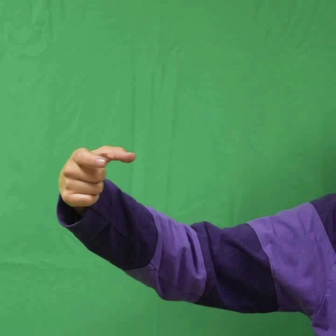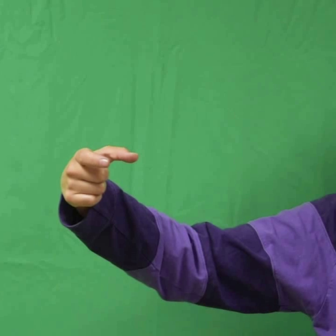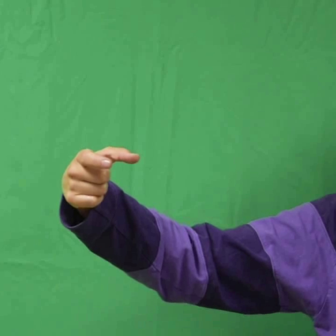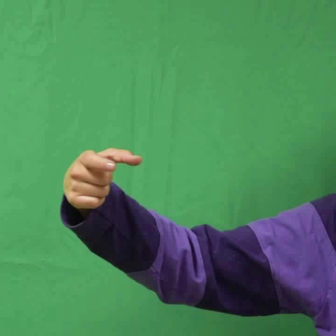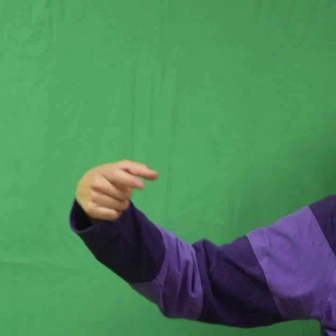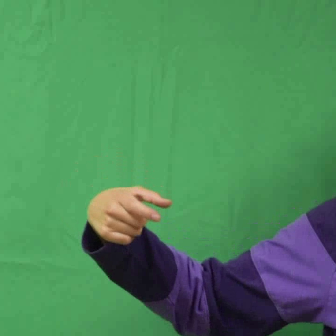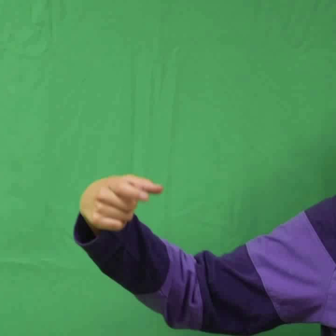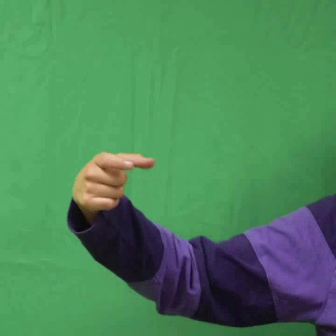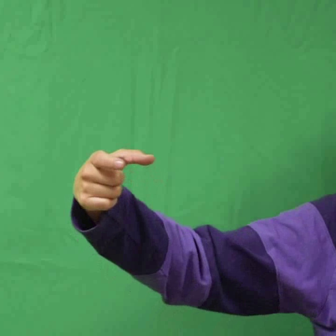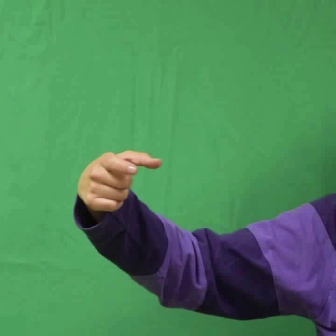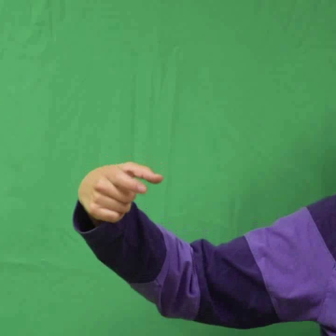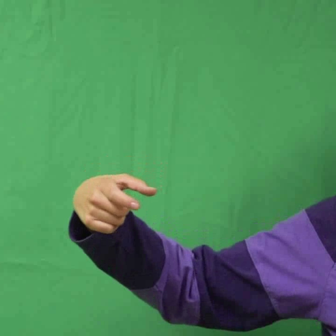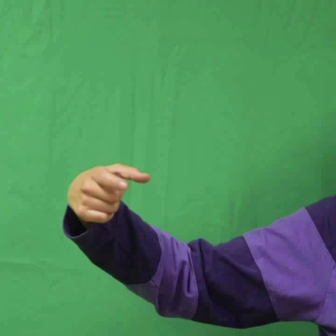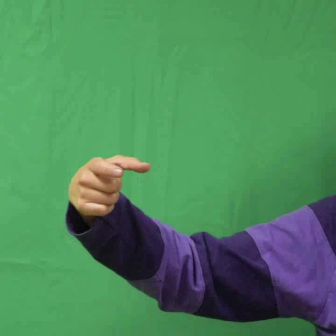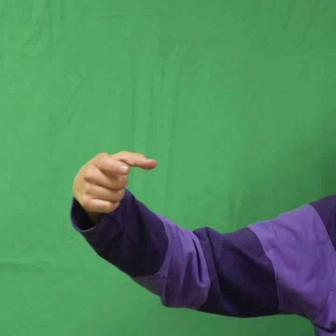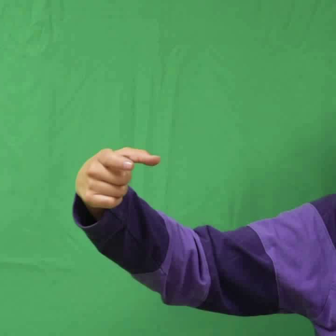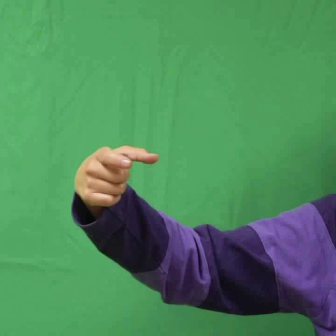X